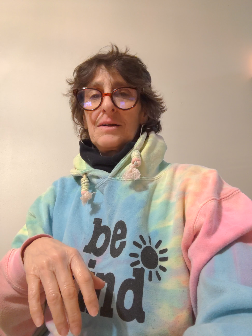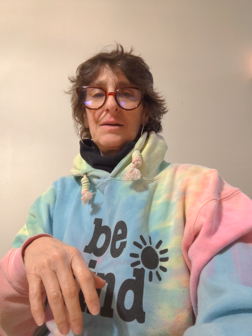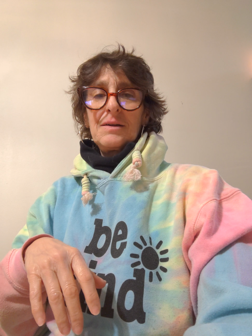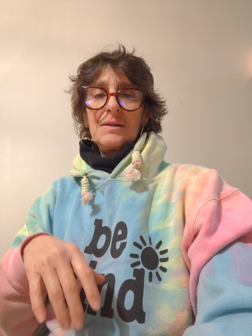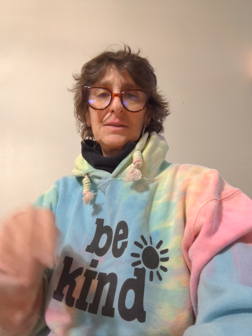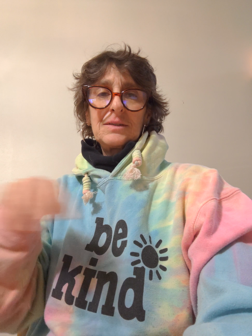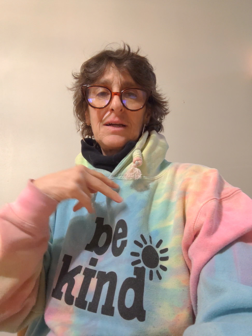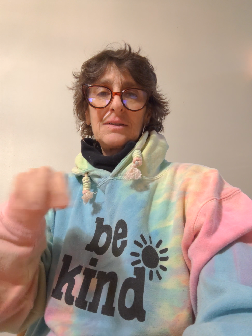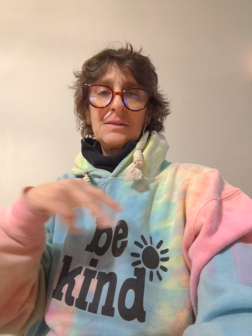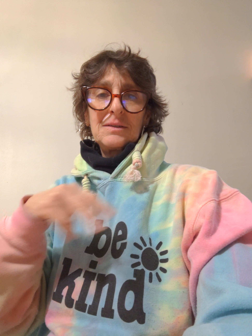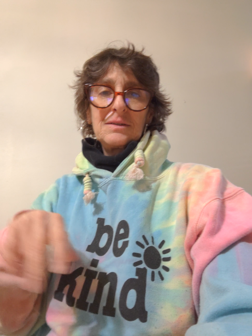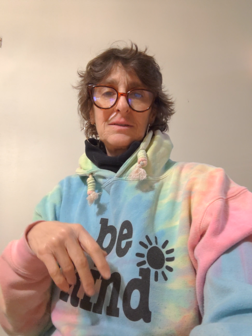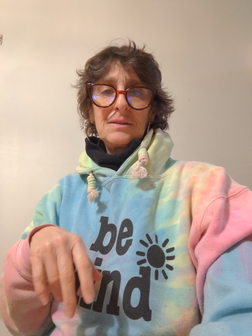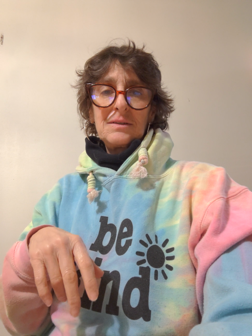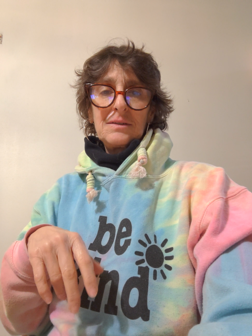dance